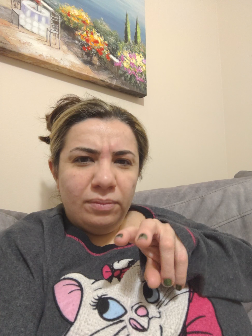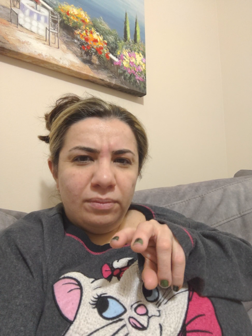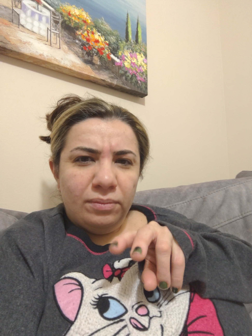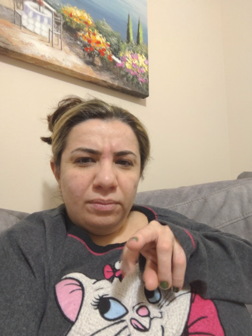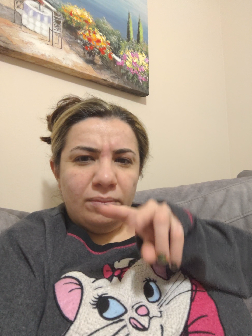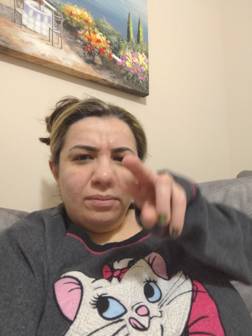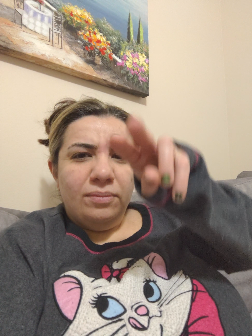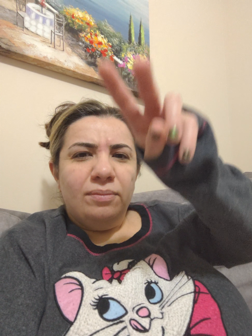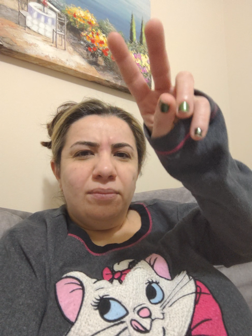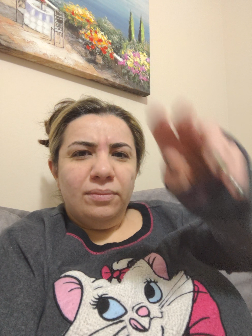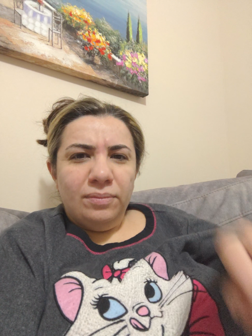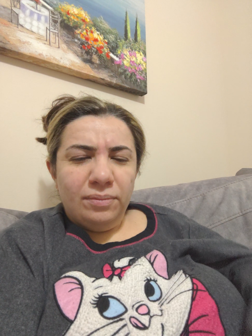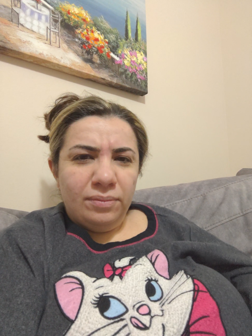stairs